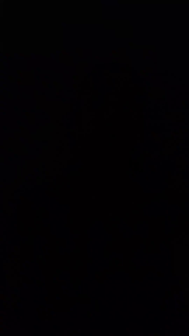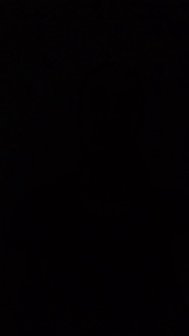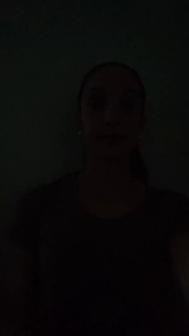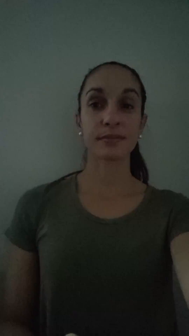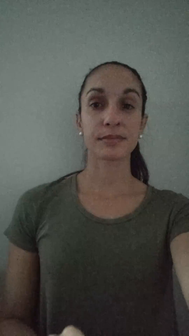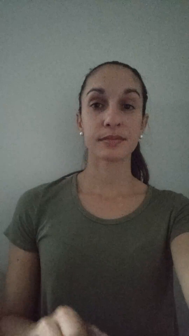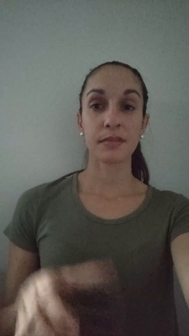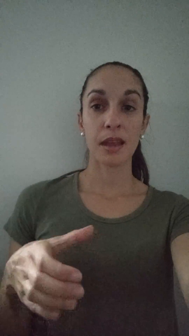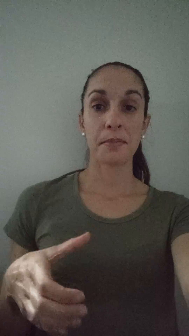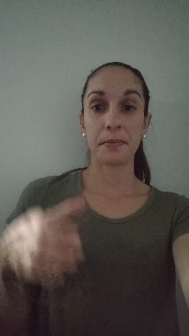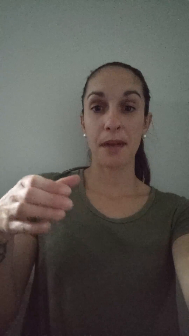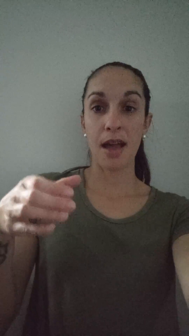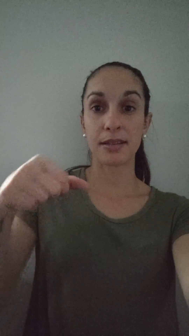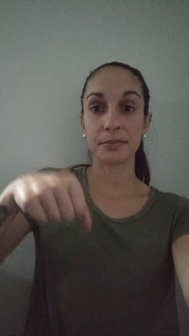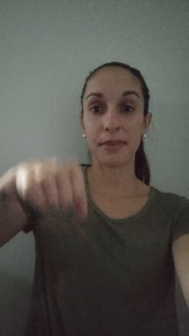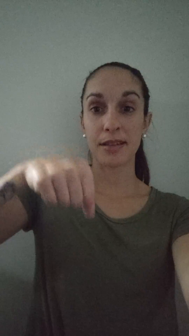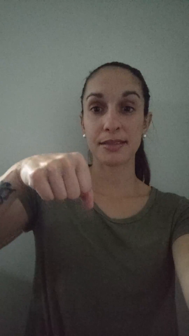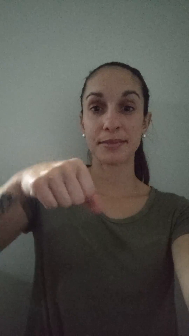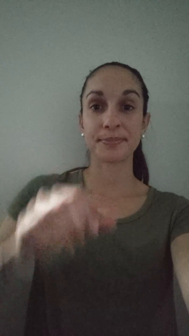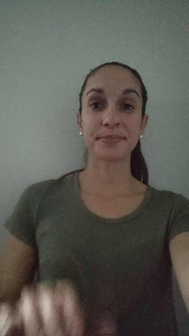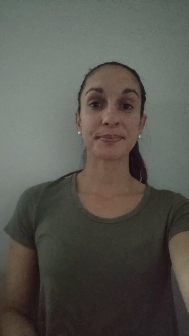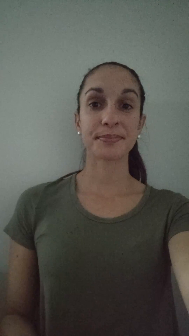bucket